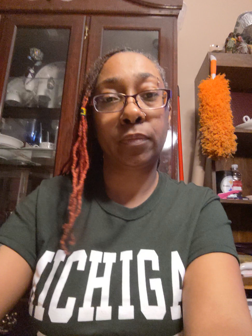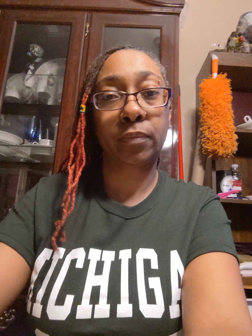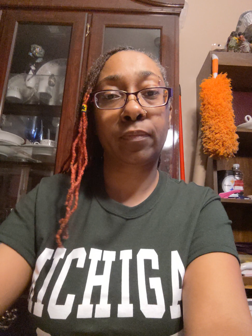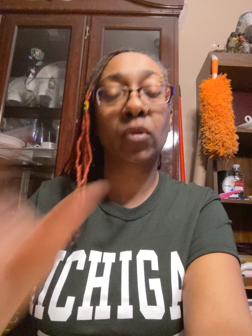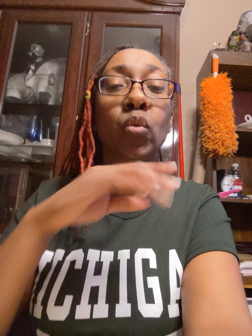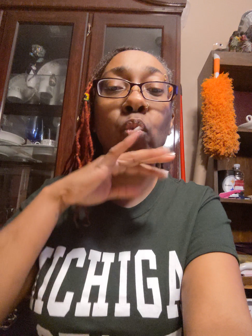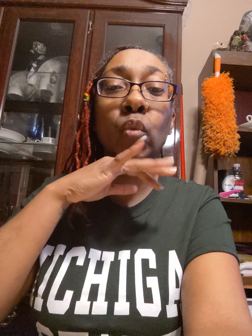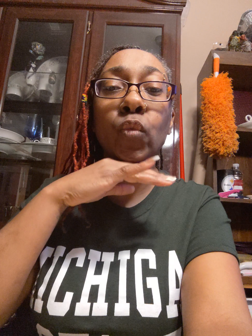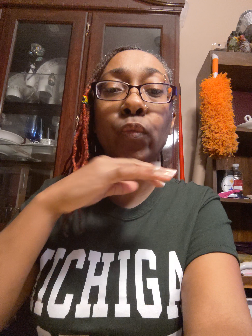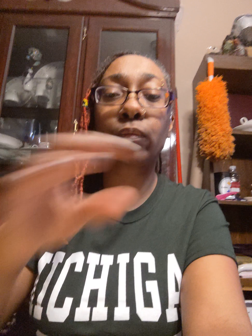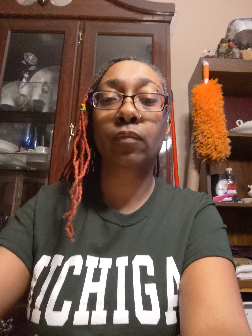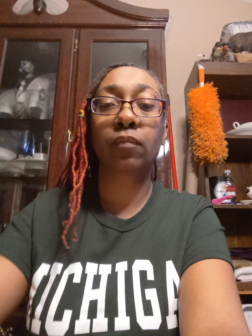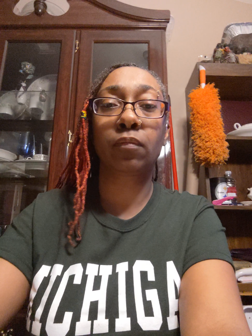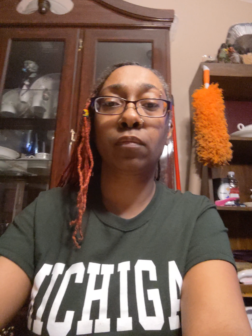dirty